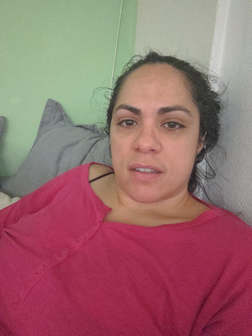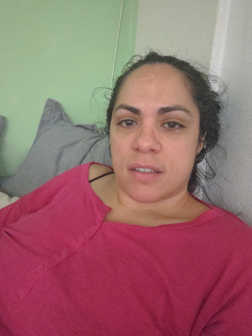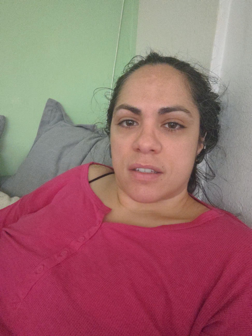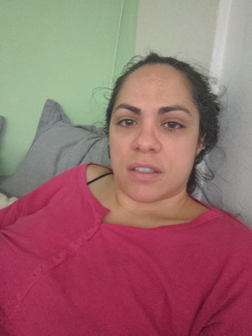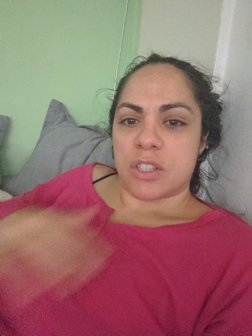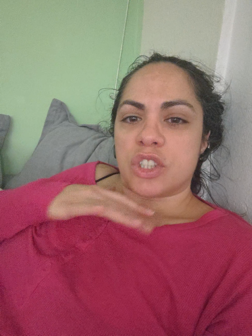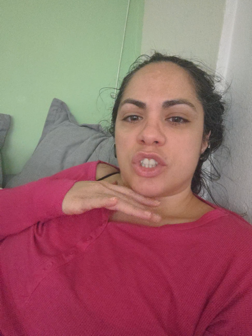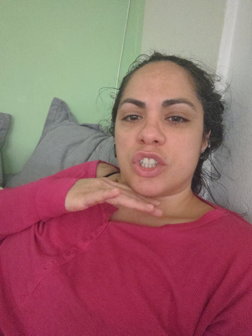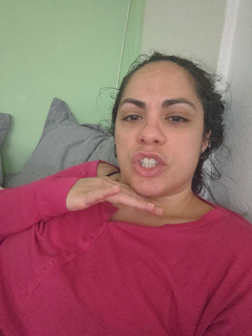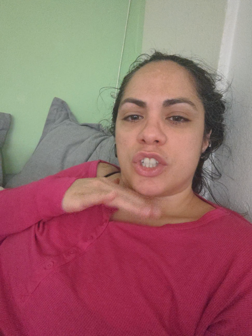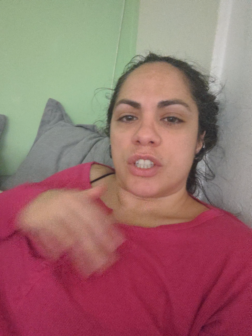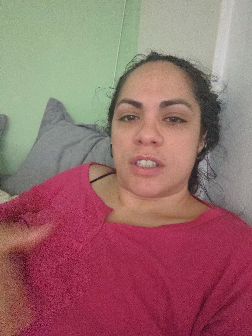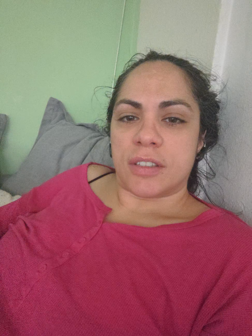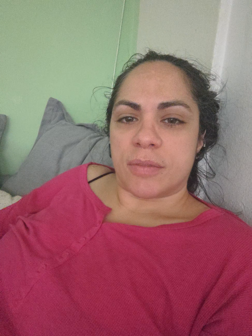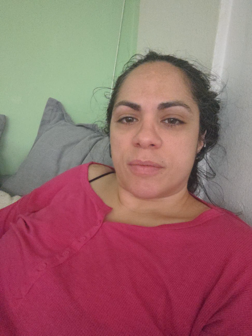dirty